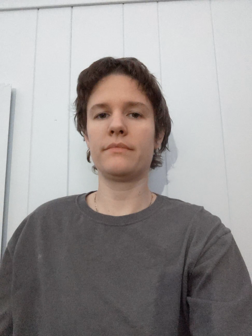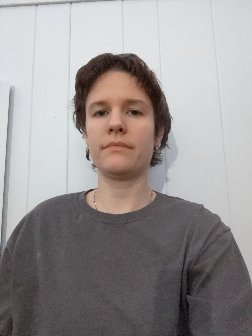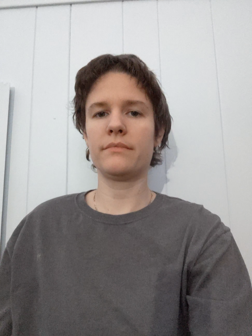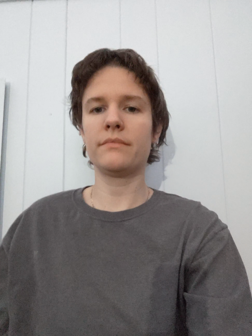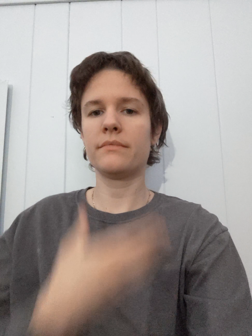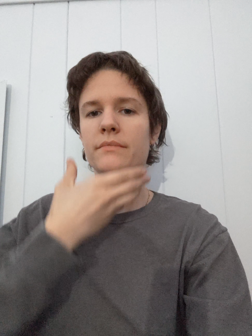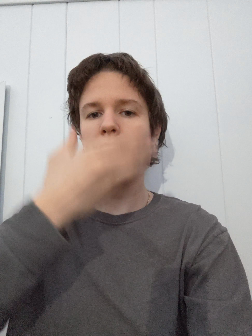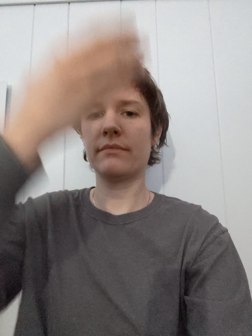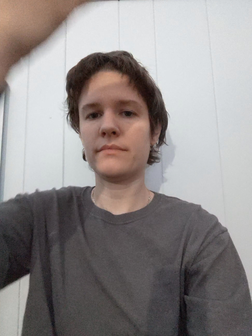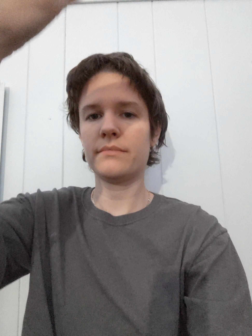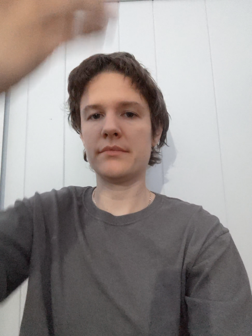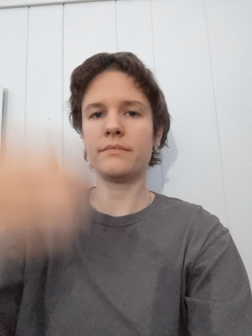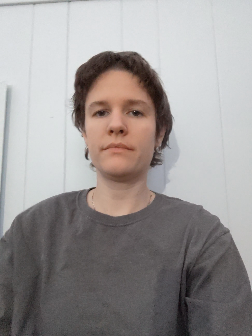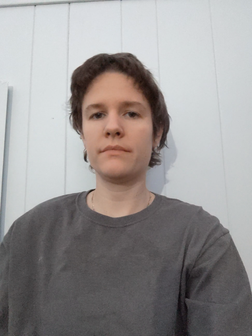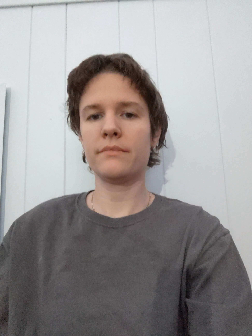giraffe